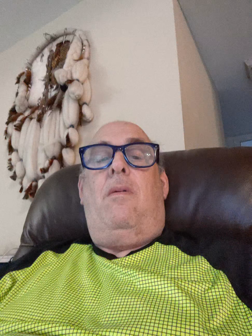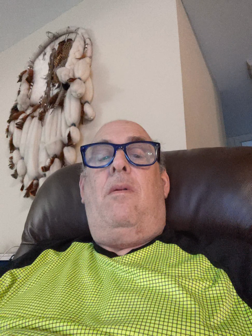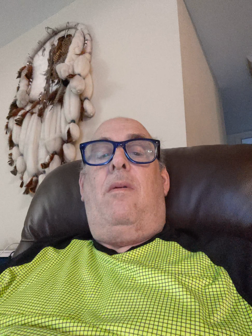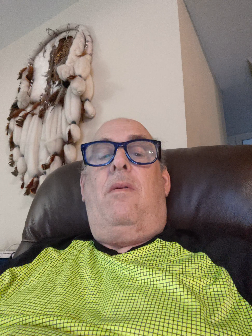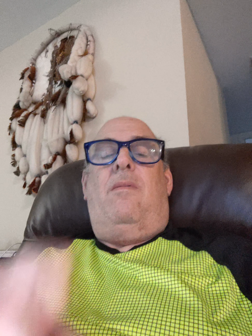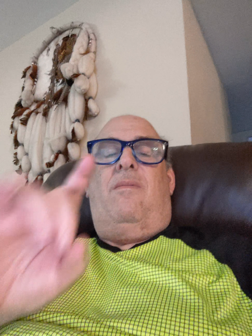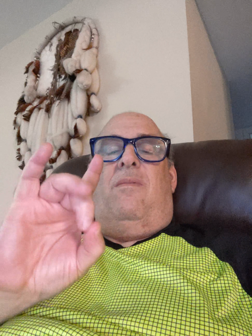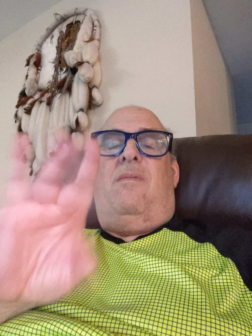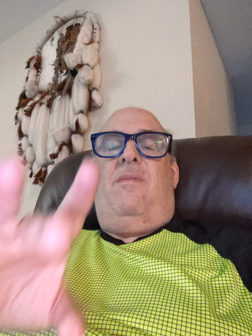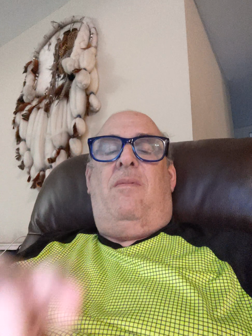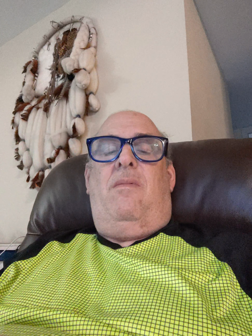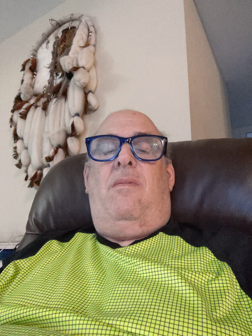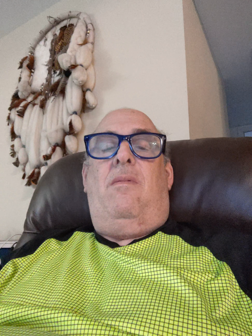hate